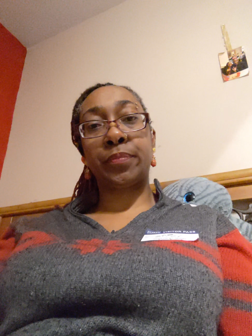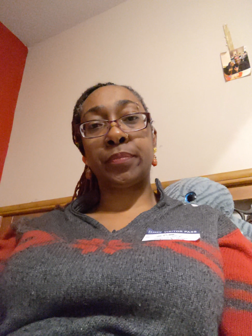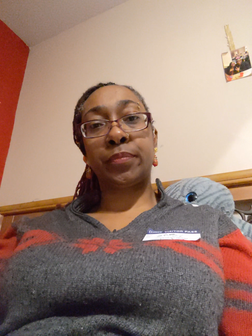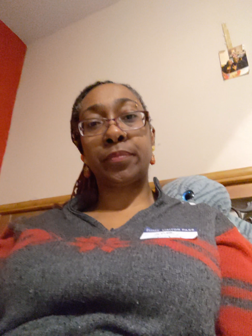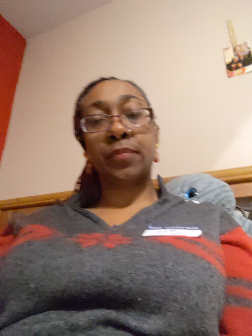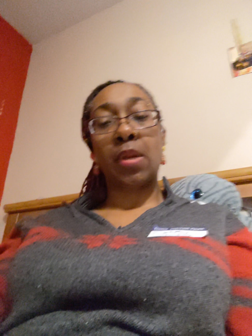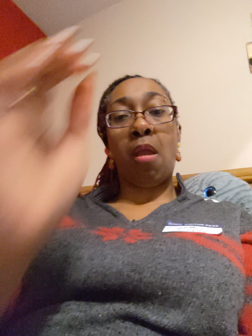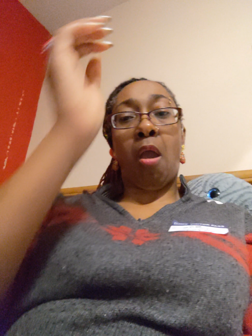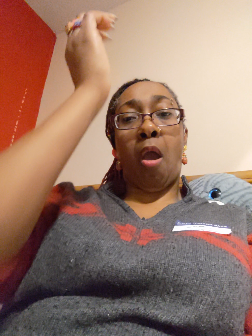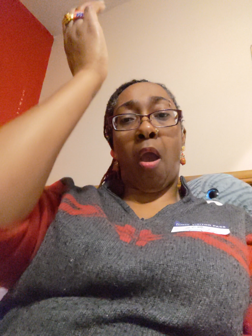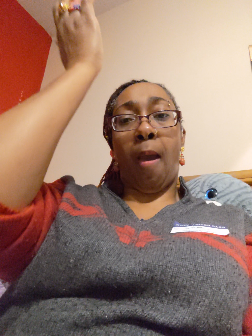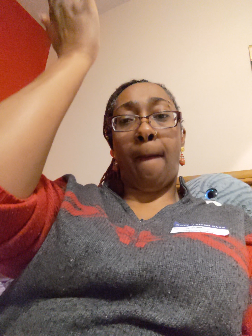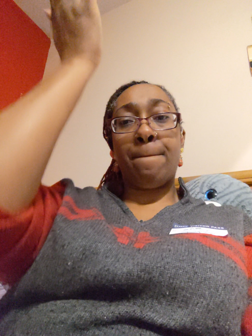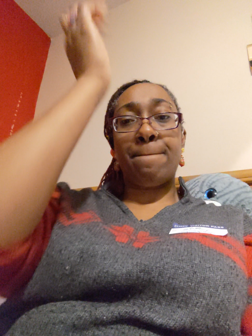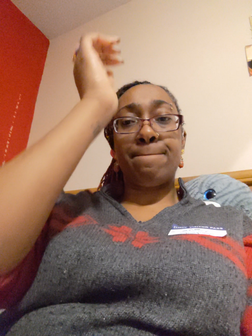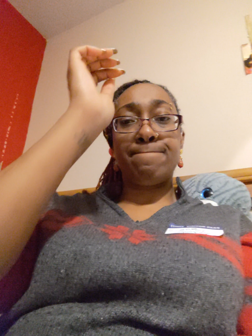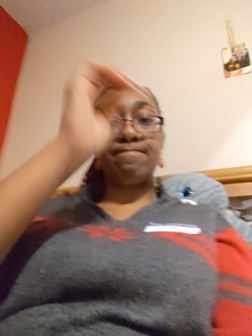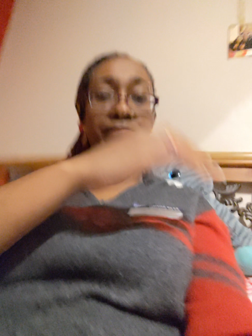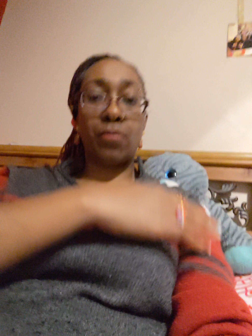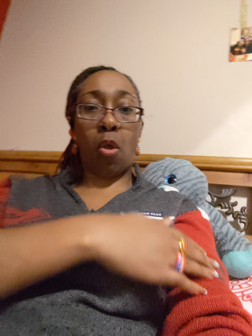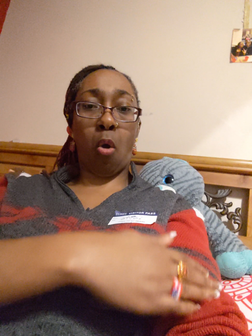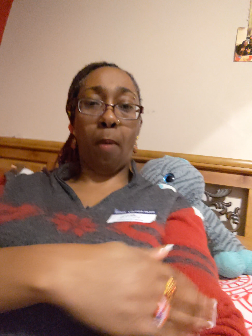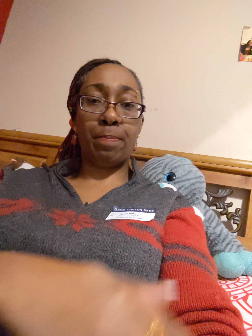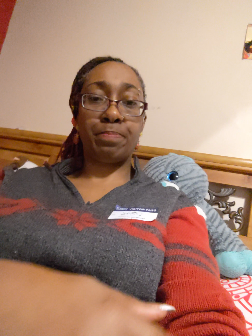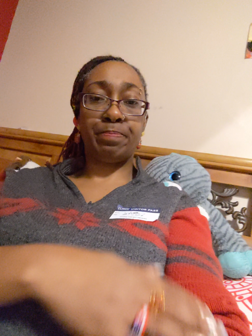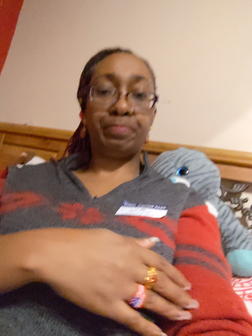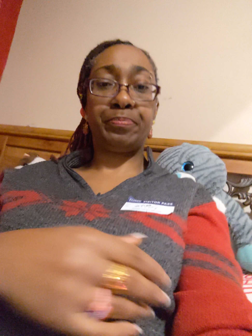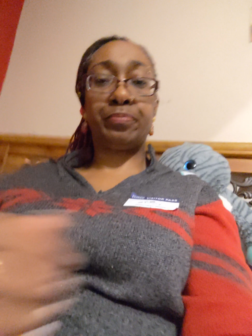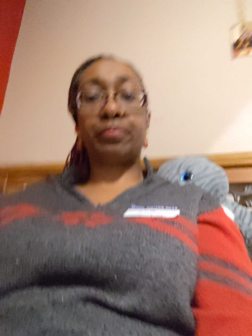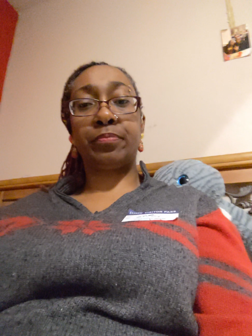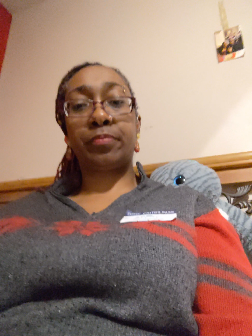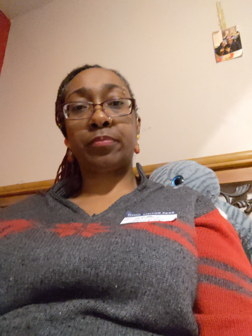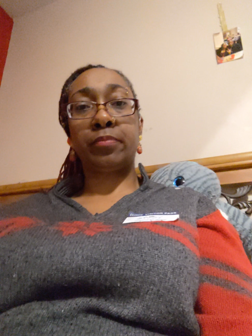arm